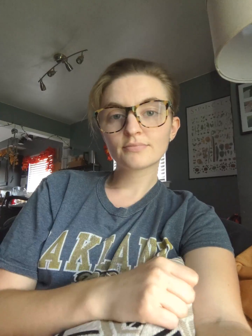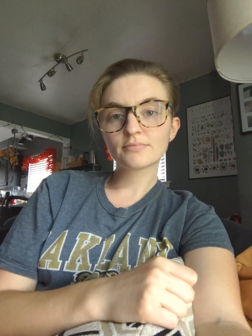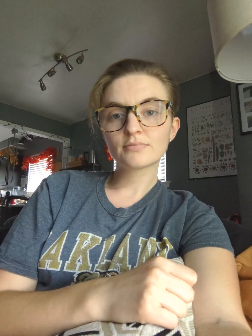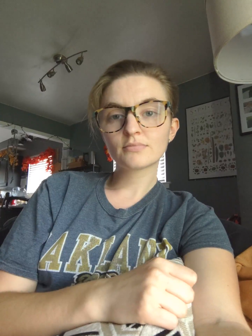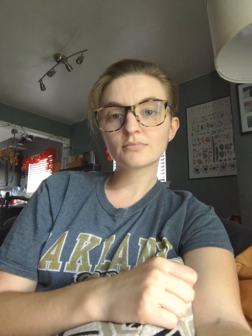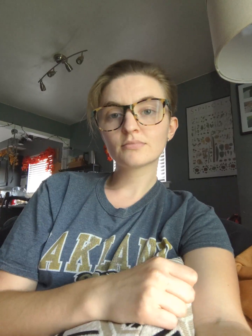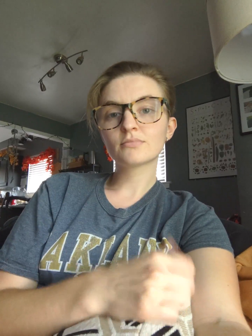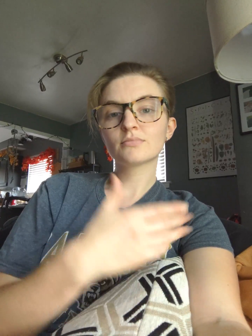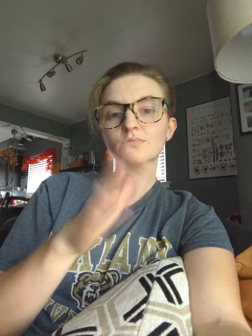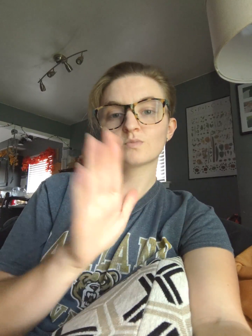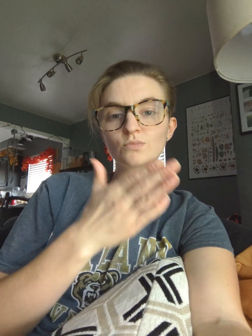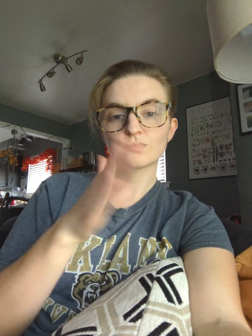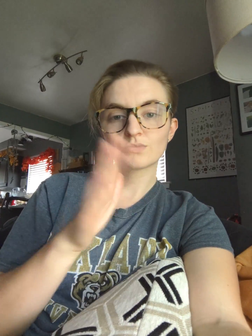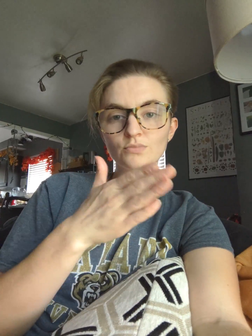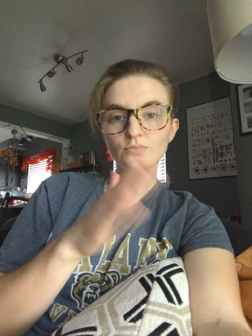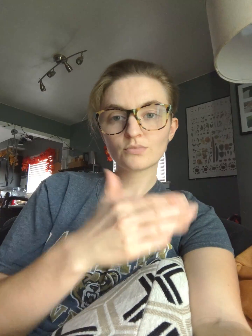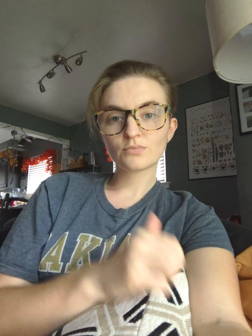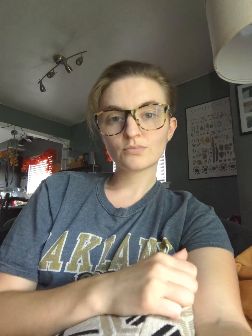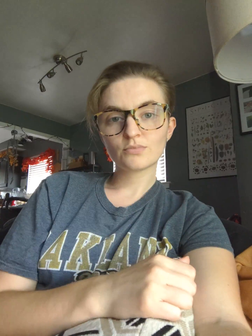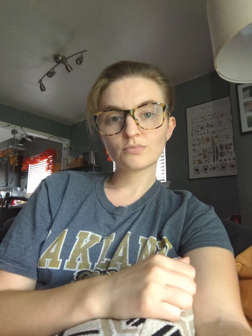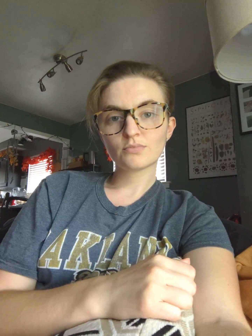share